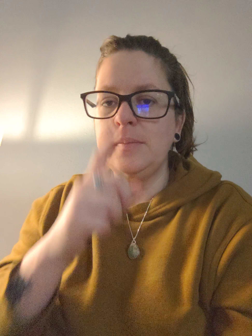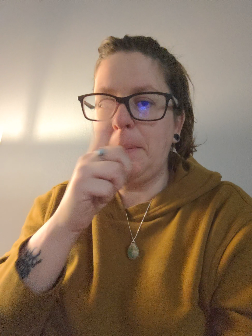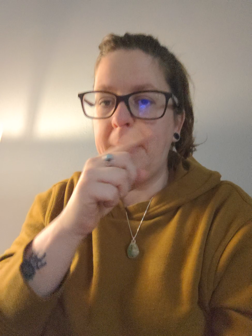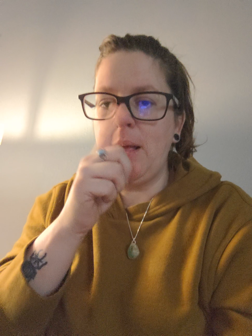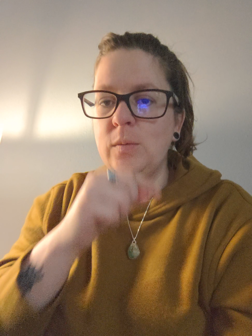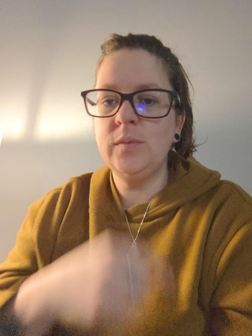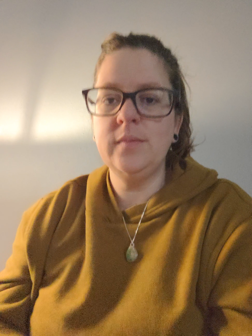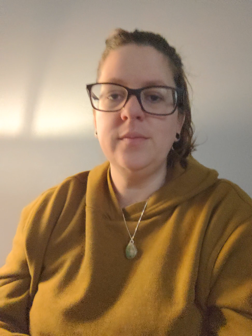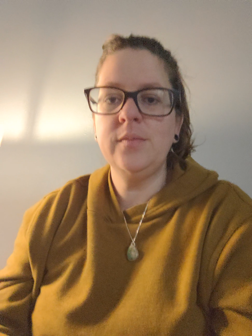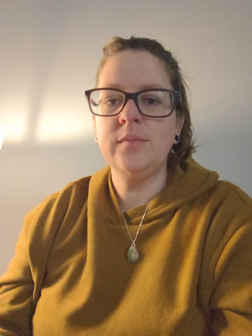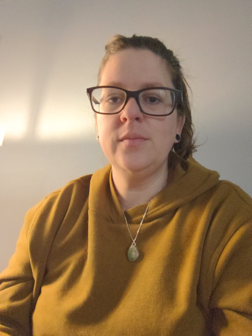mouse